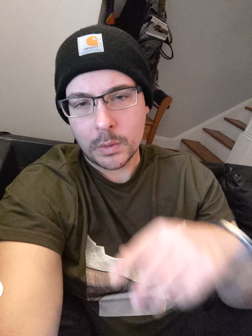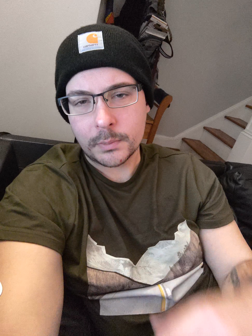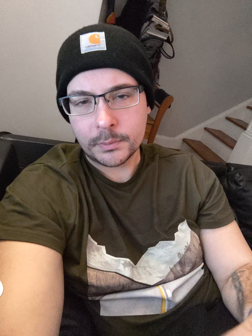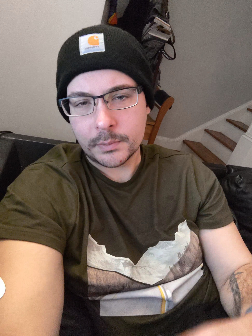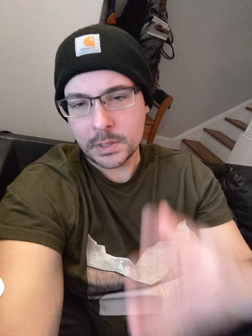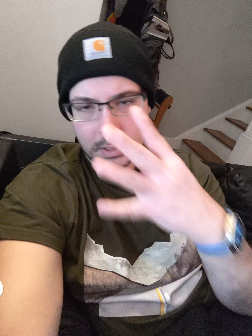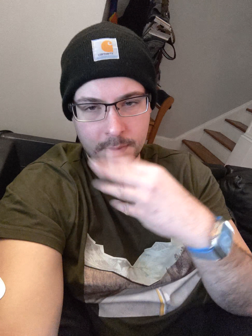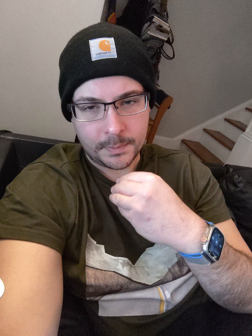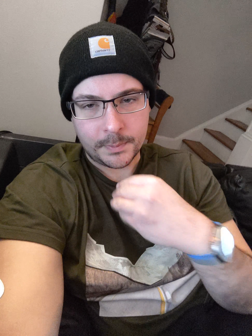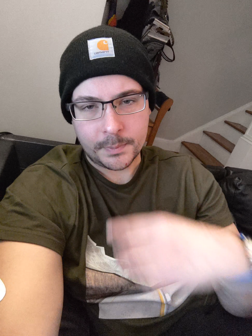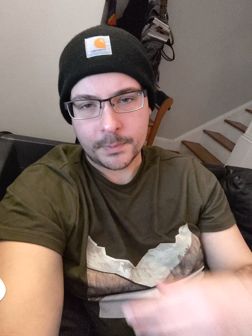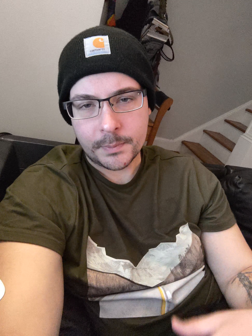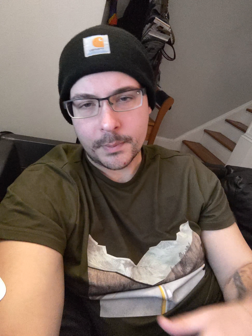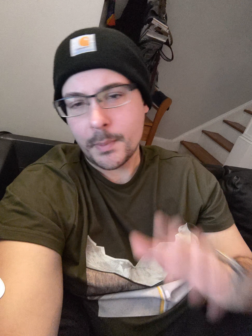sleep